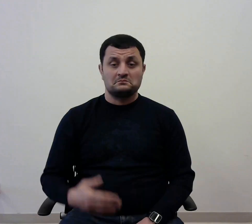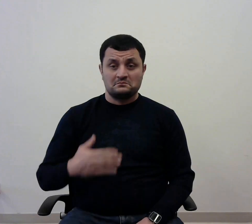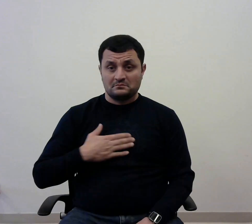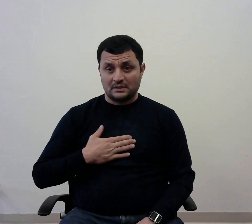mən